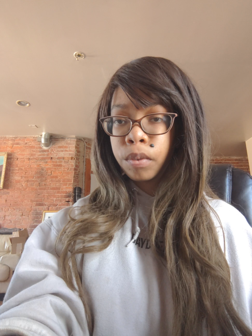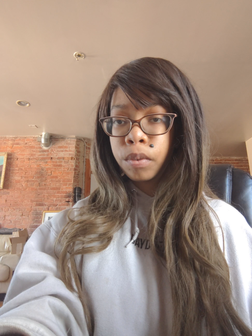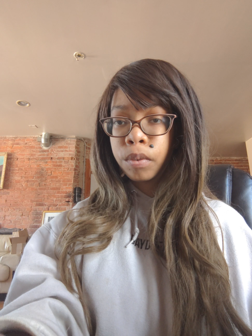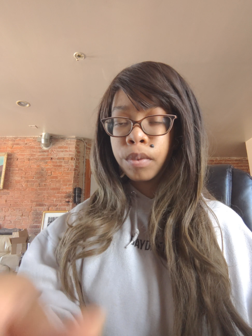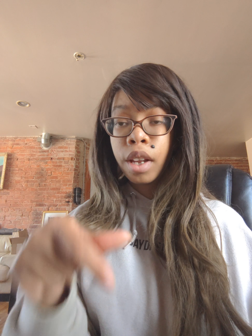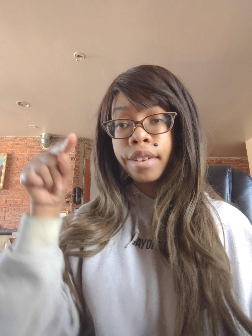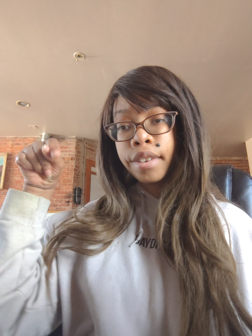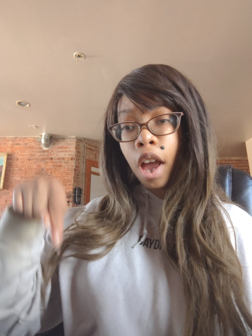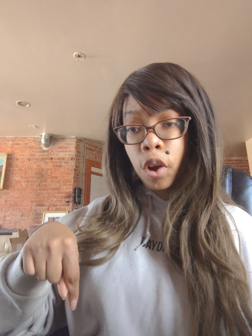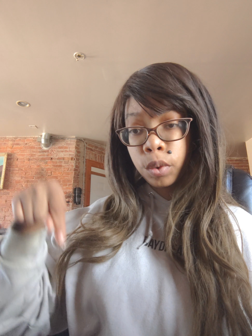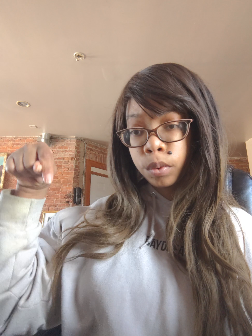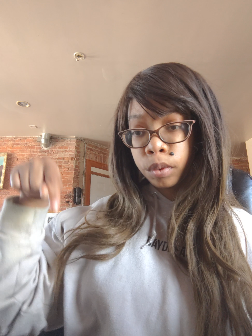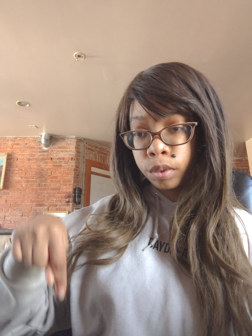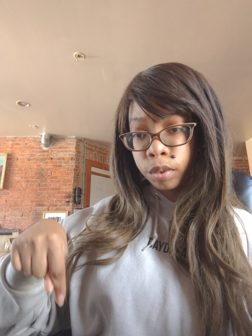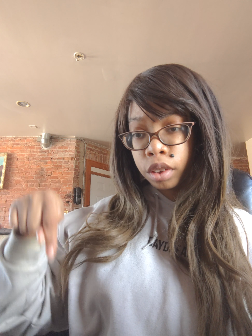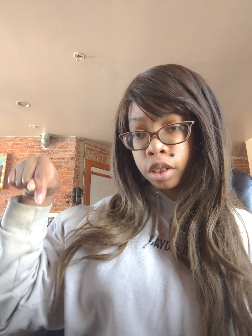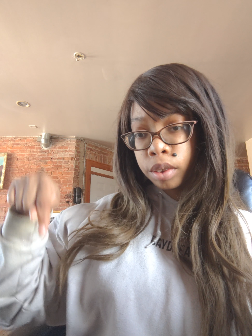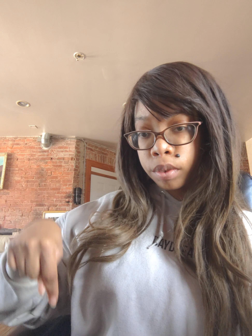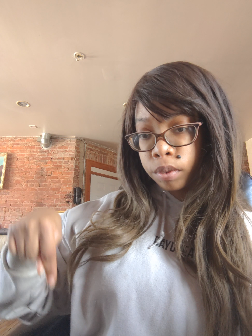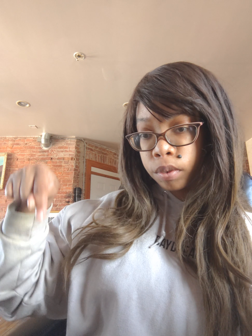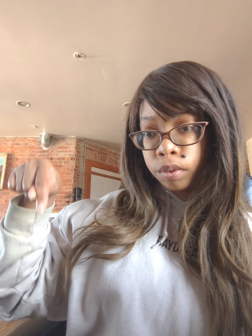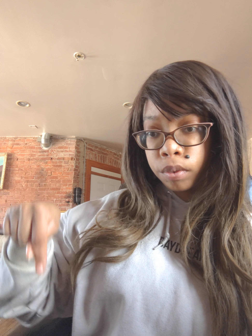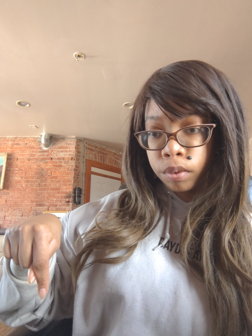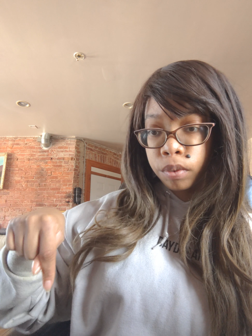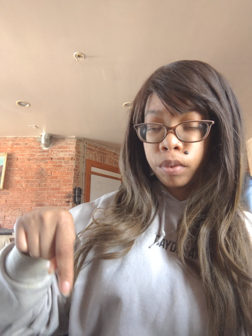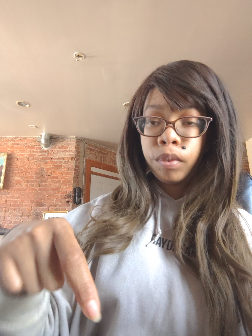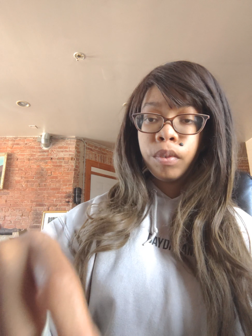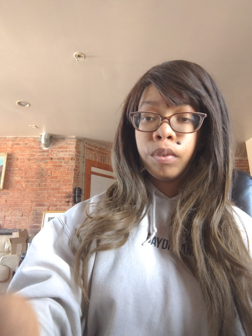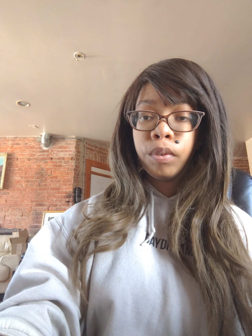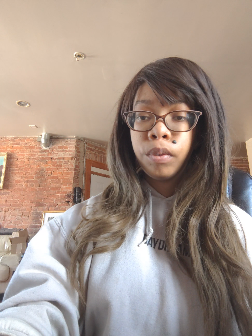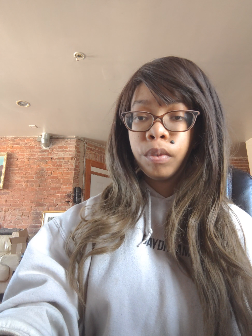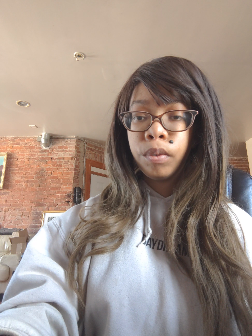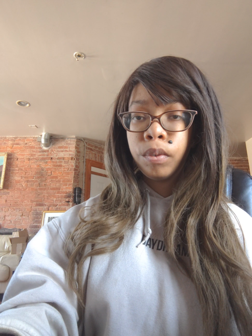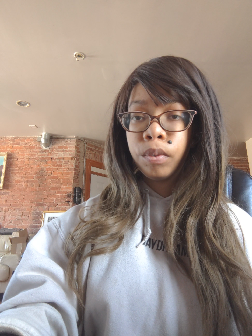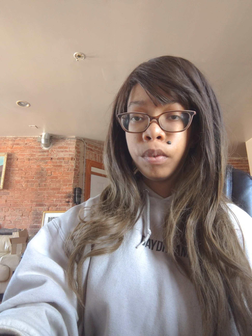down